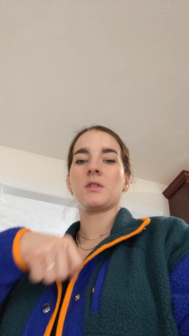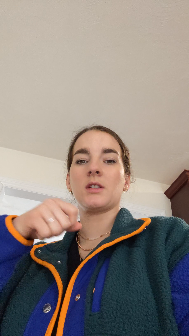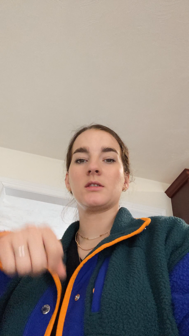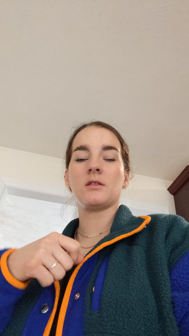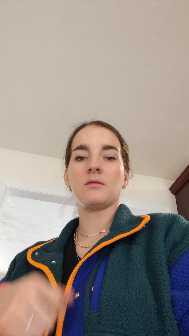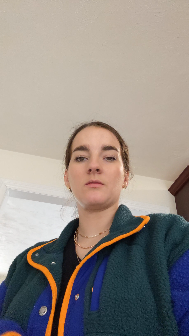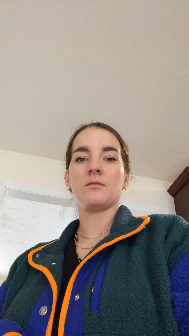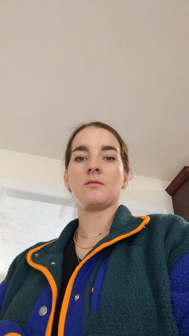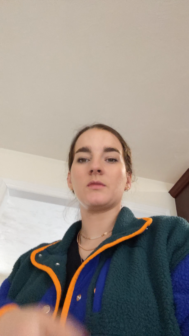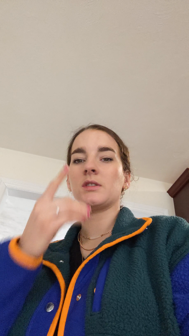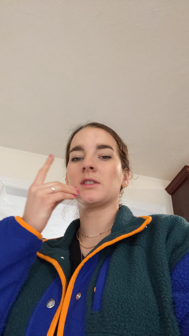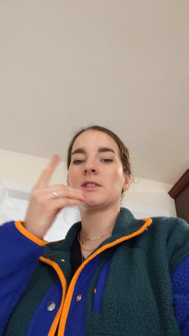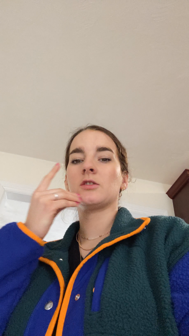dinner